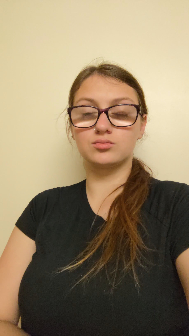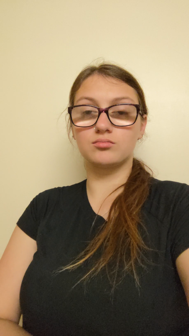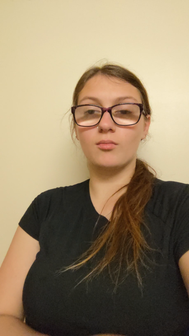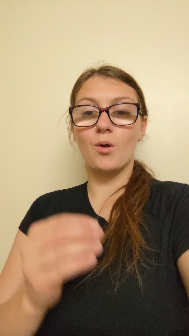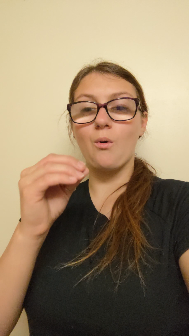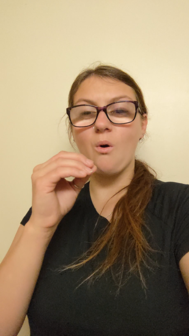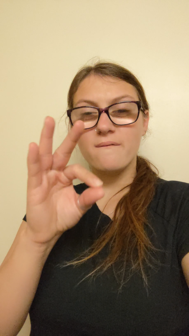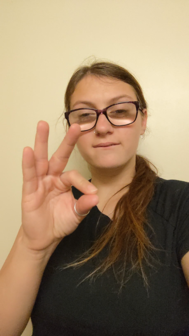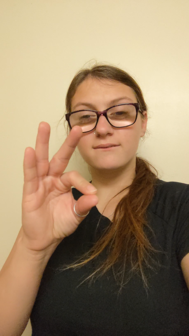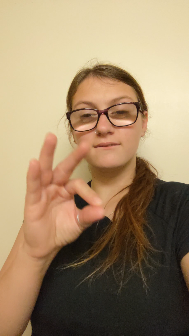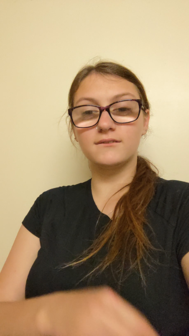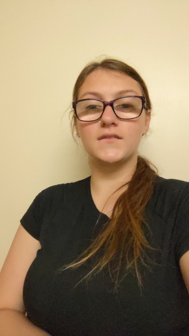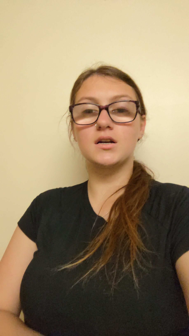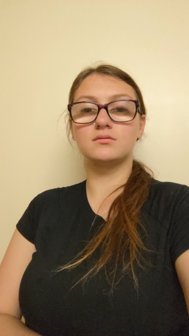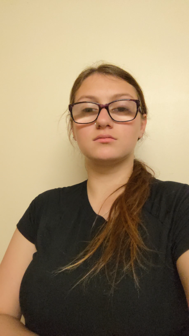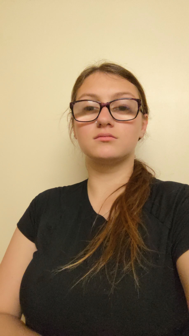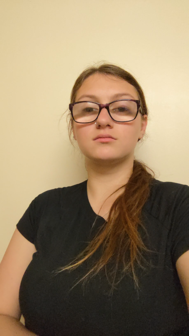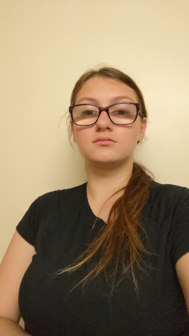of